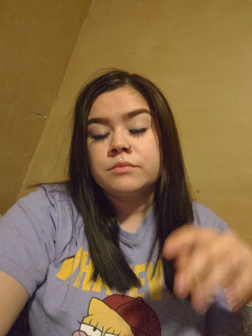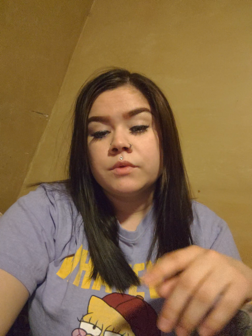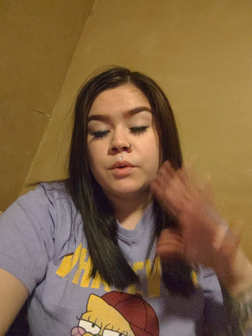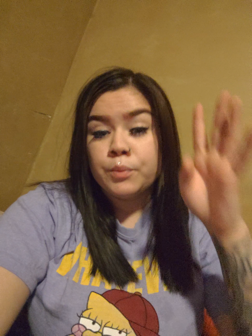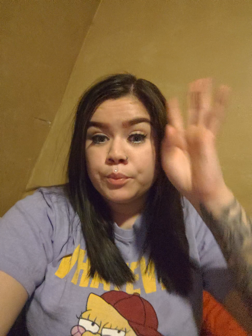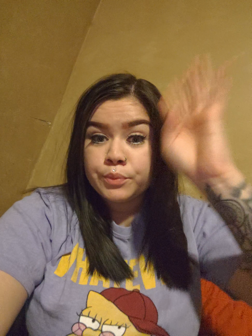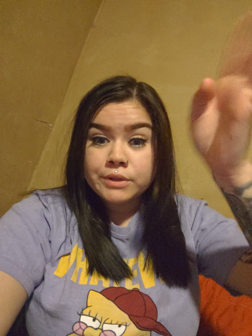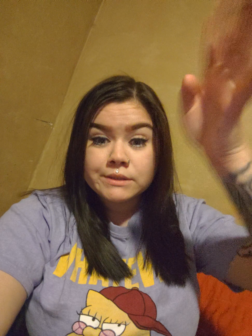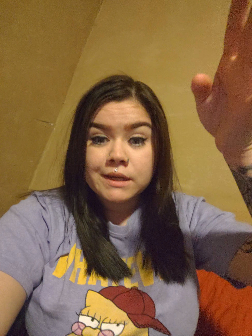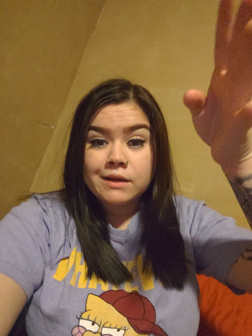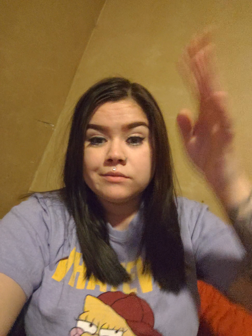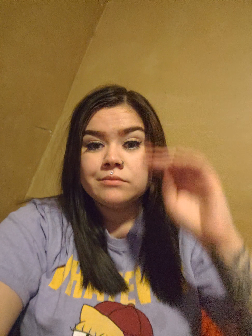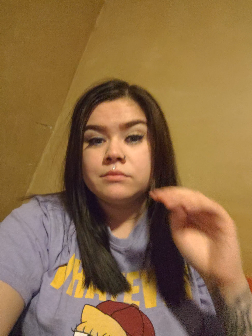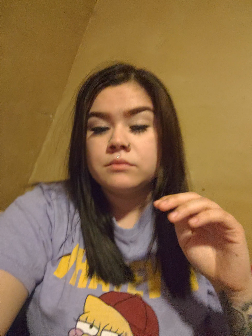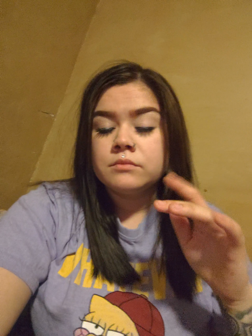pretend